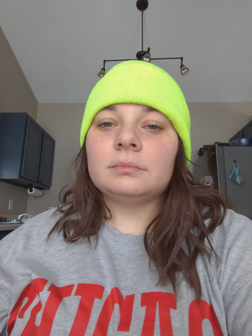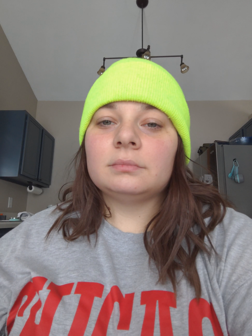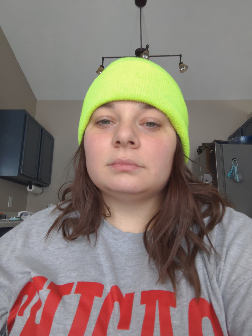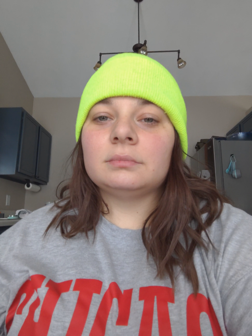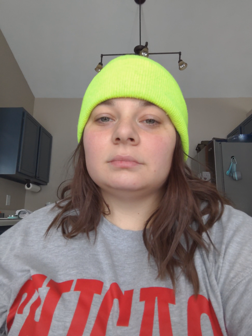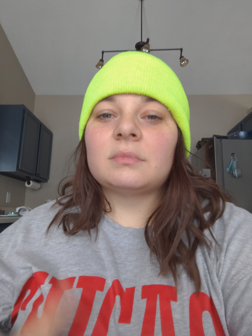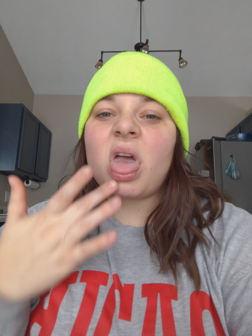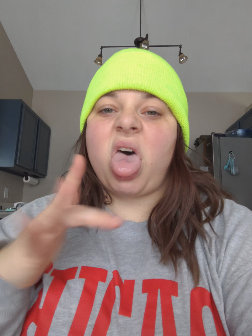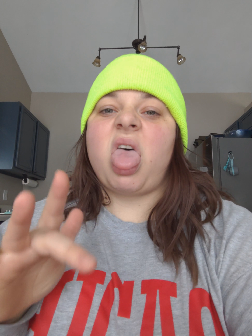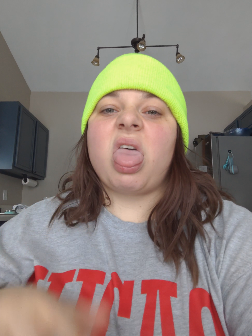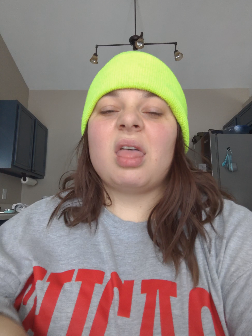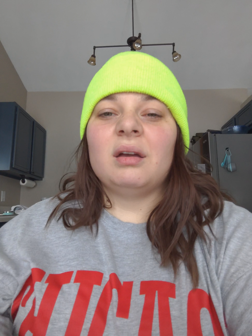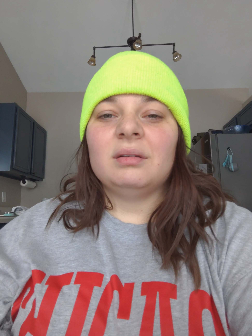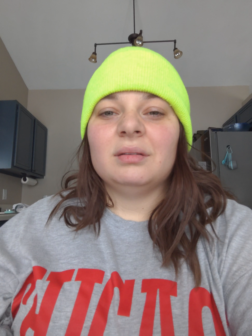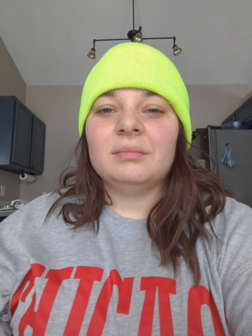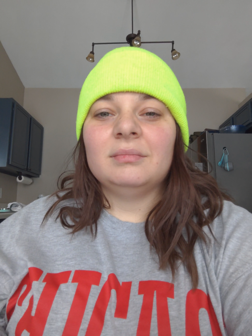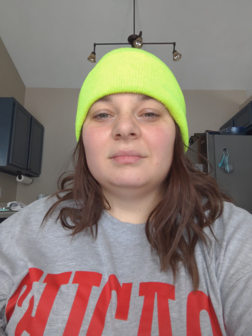yucky